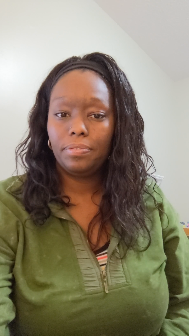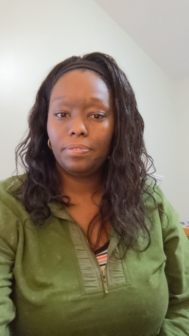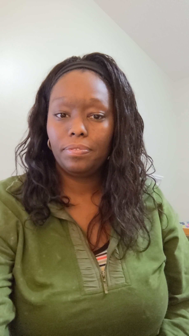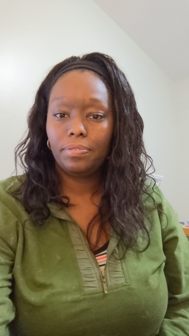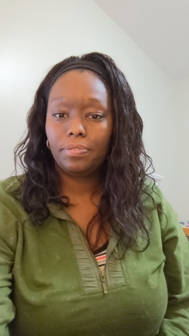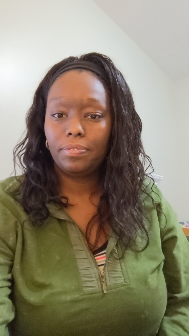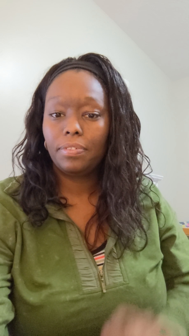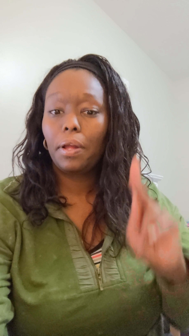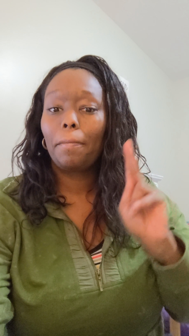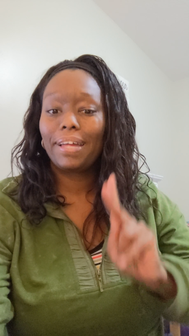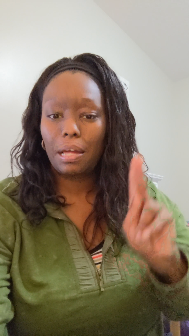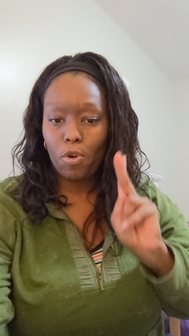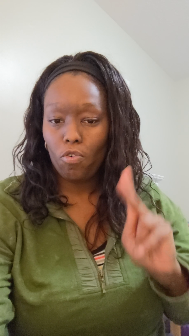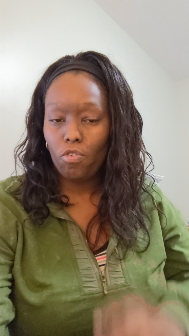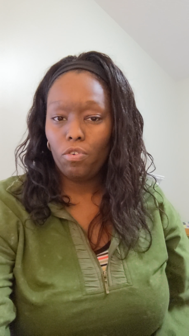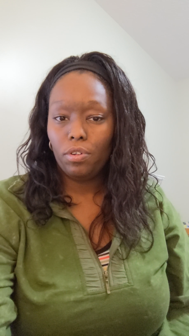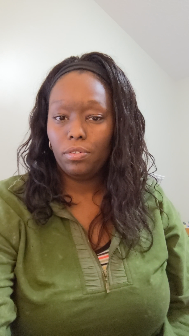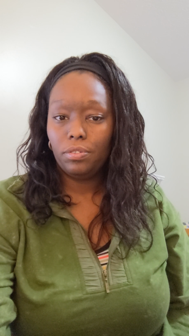people